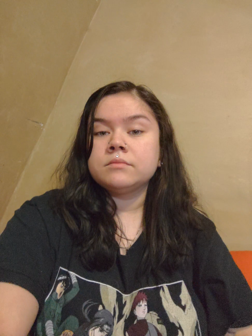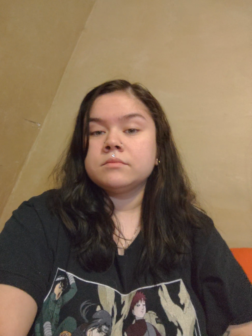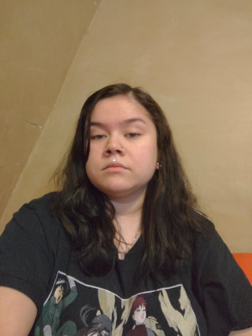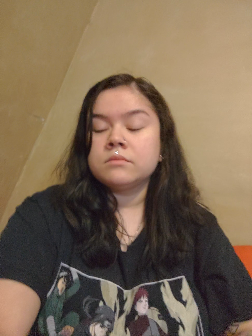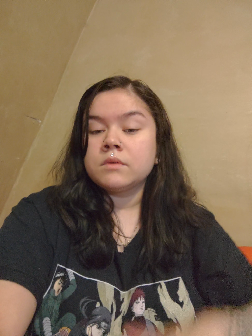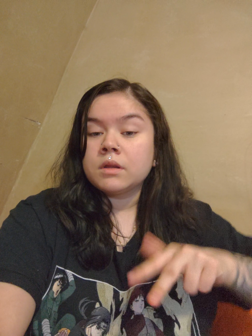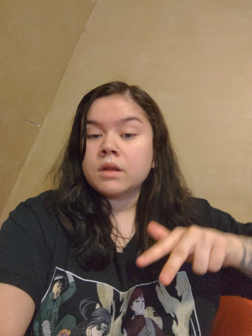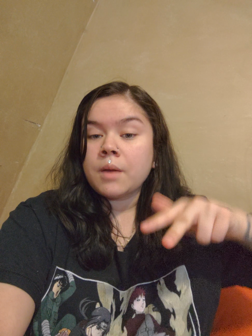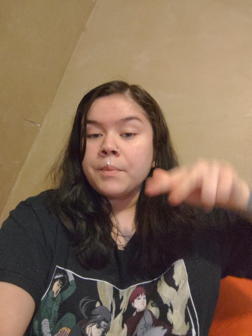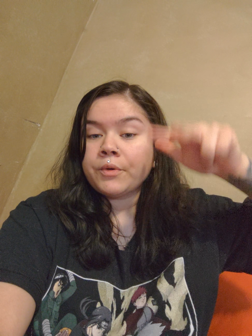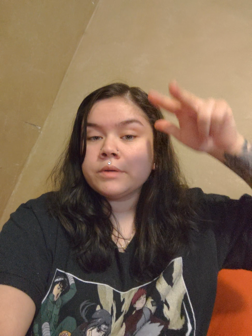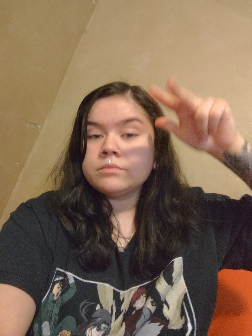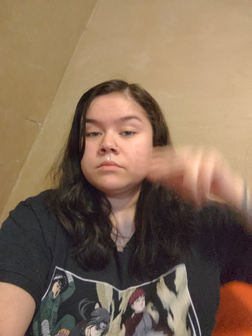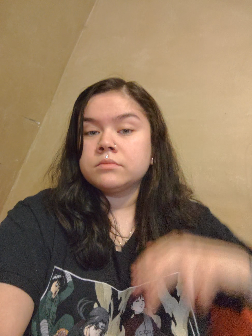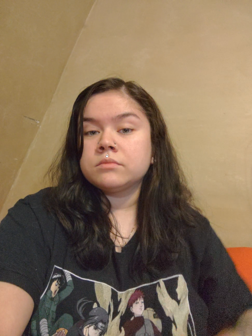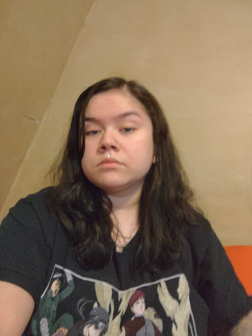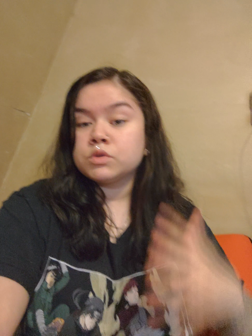helicopter